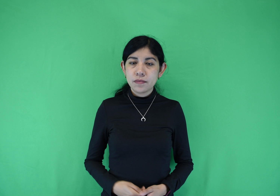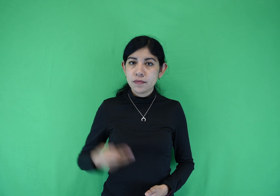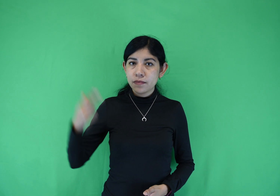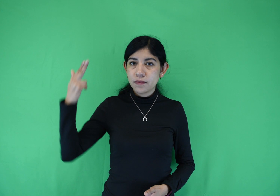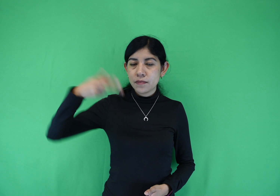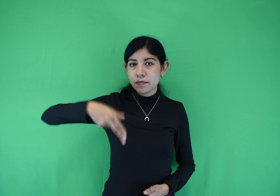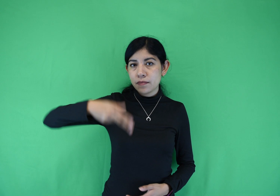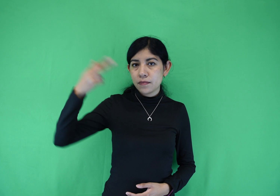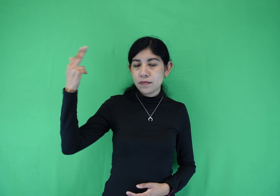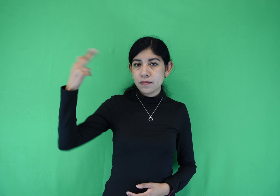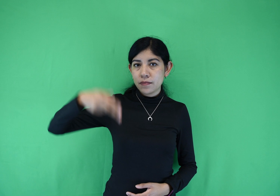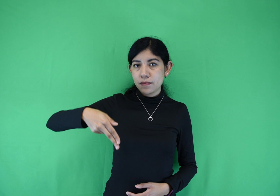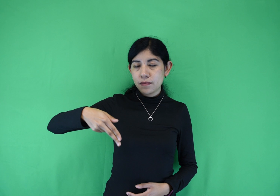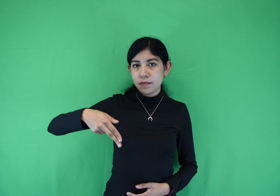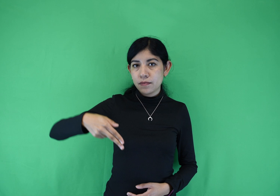necesitar